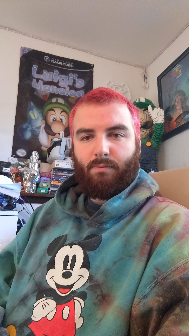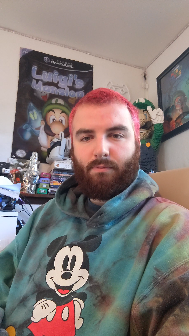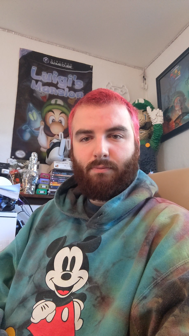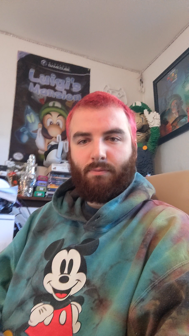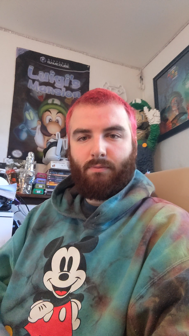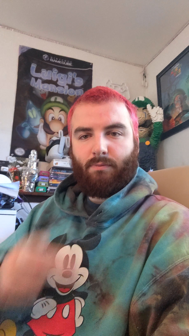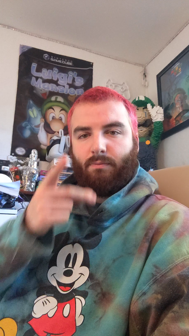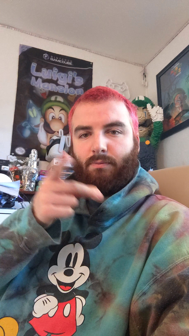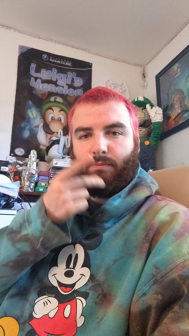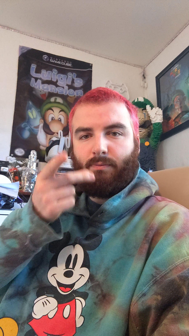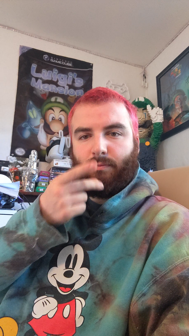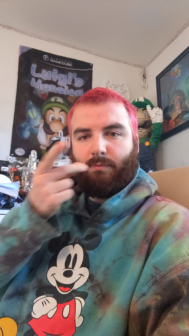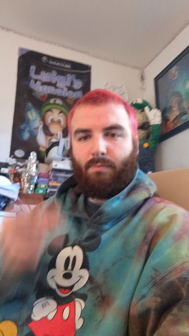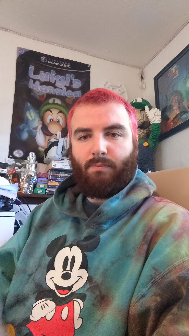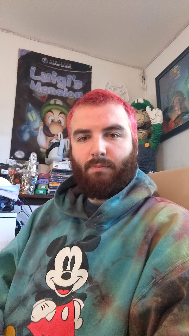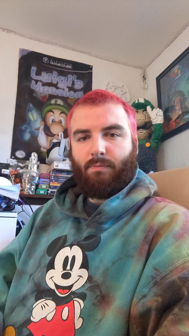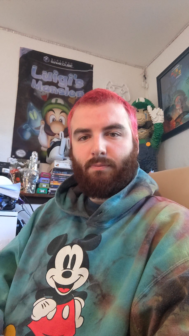dinner